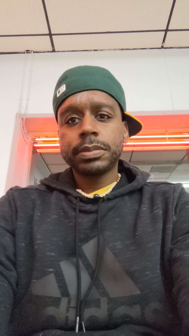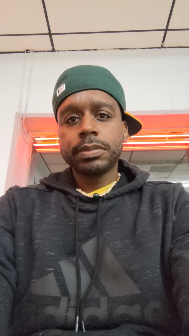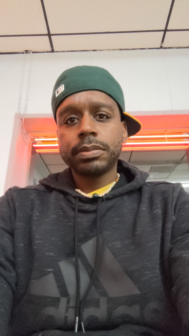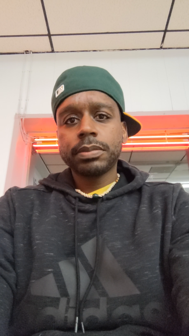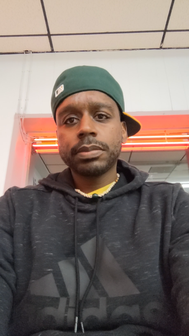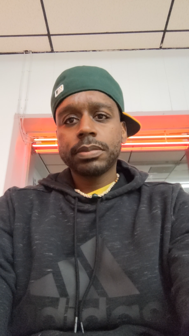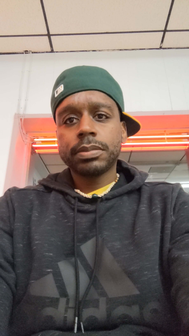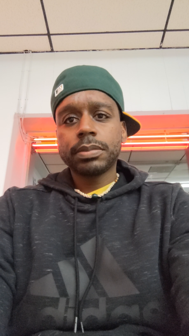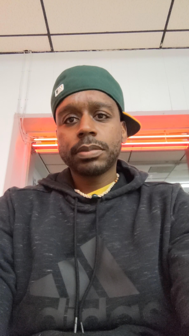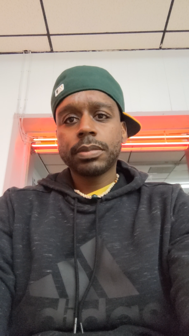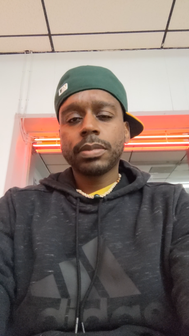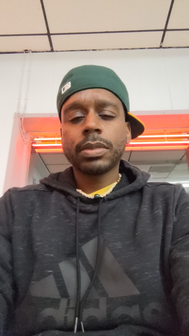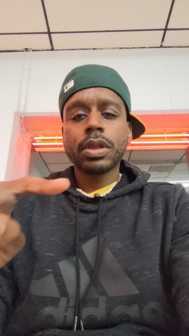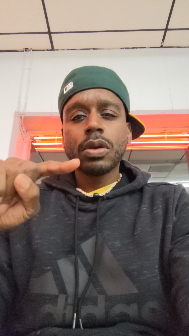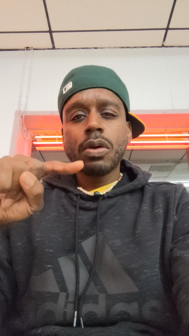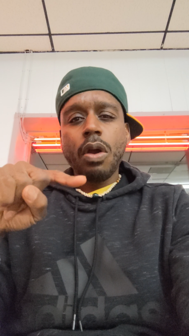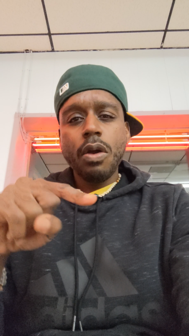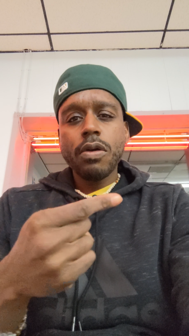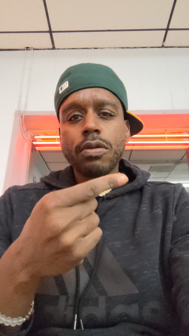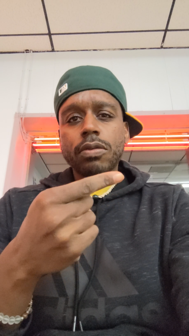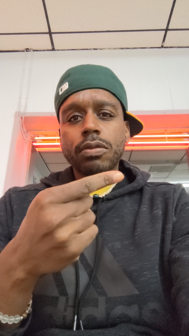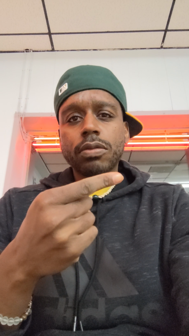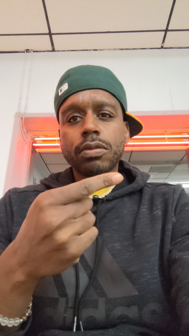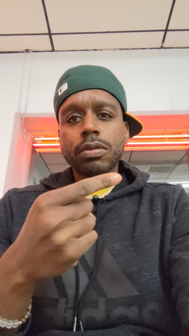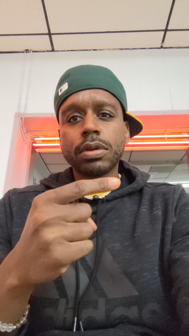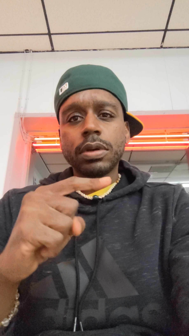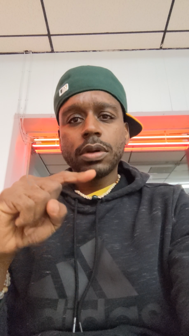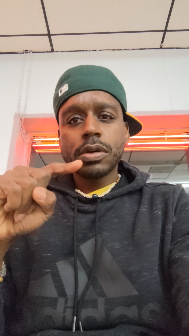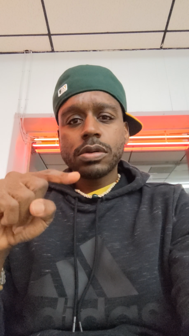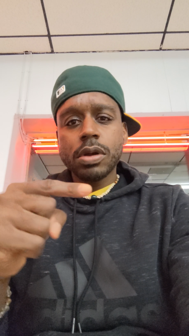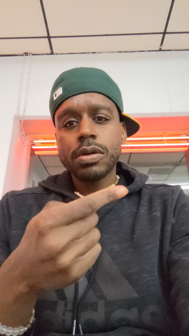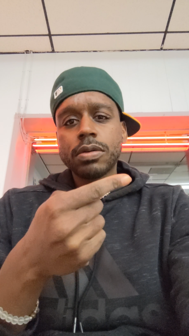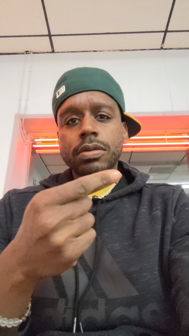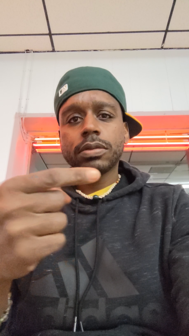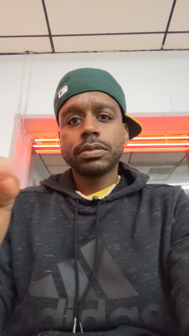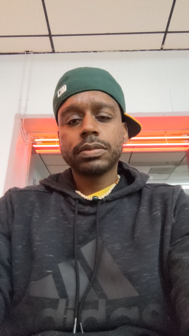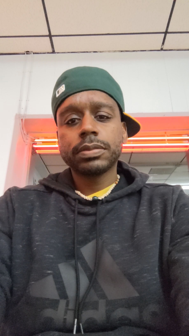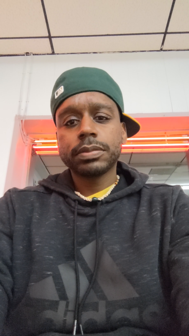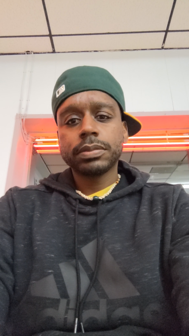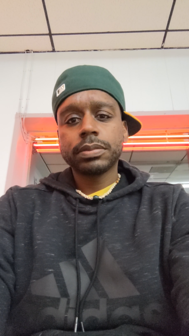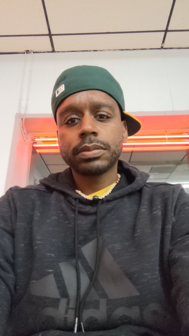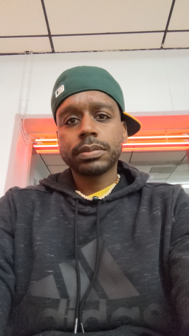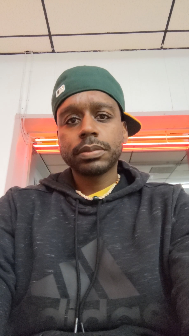hurt